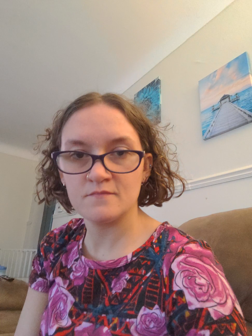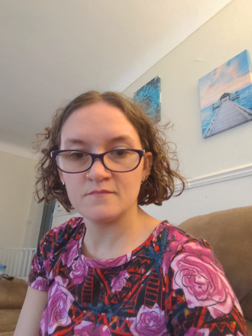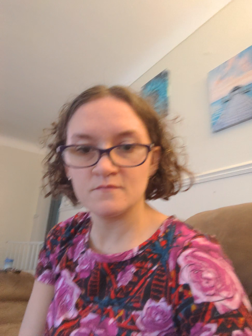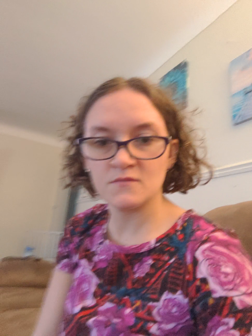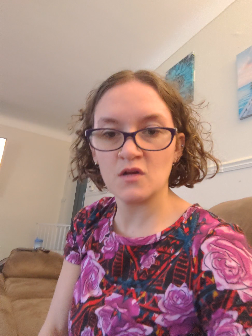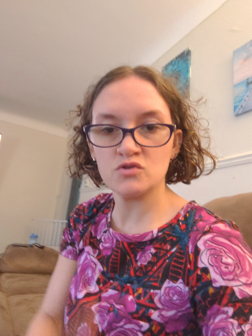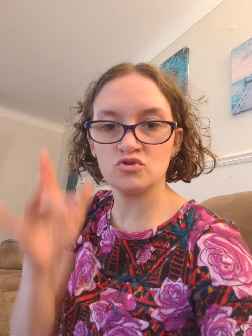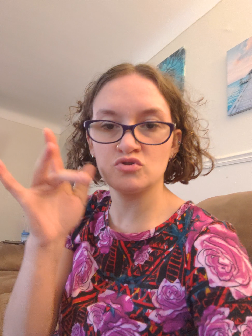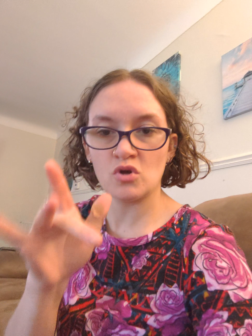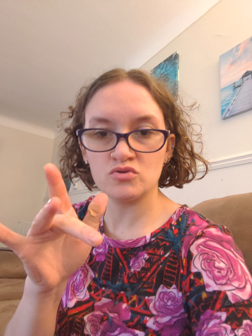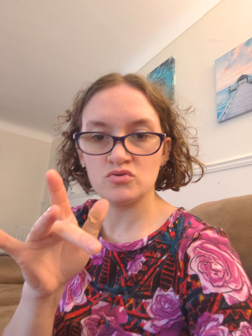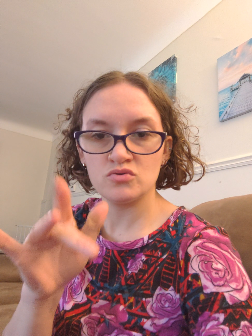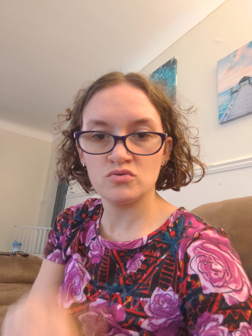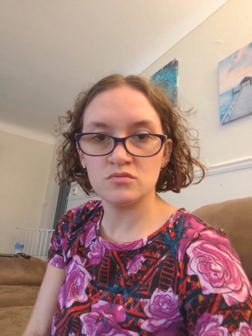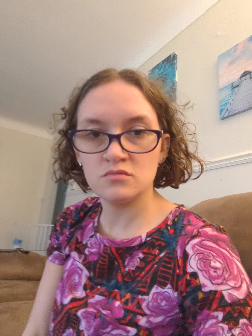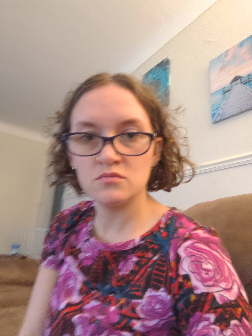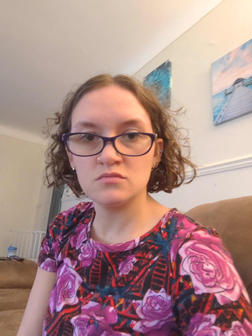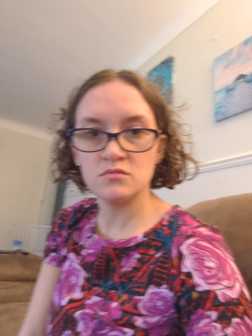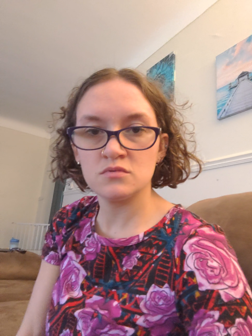touch